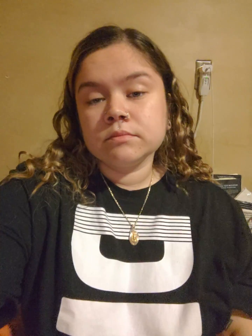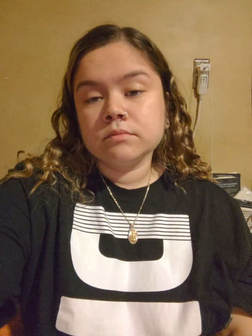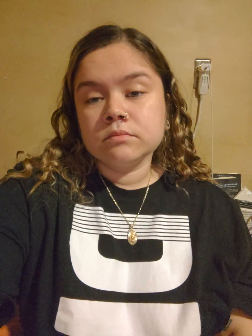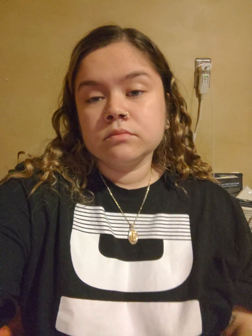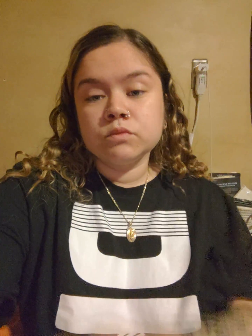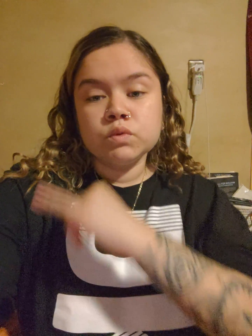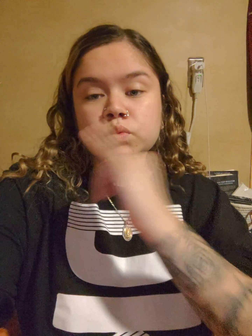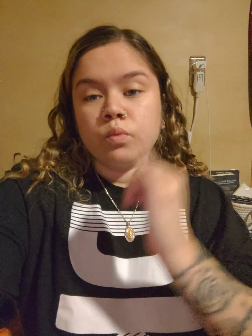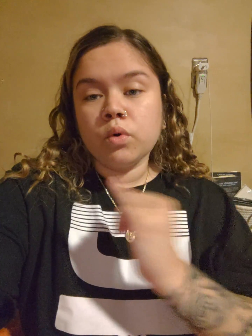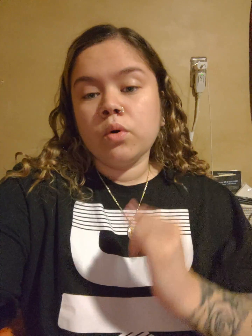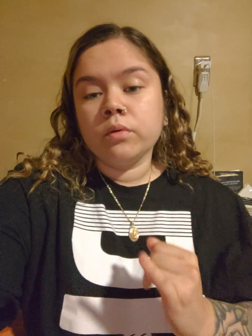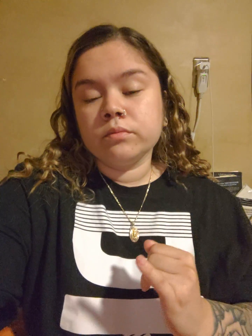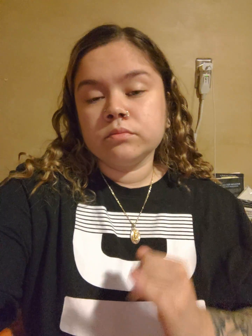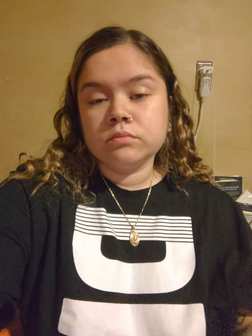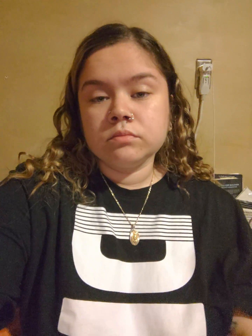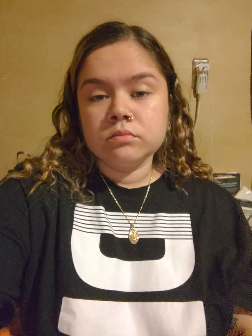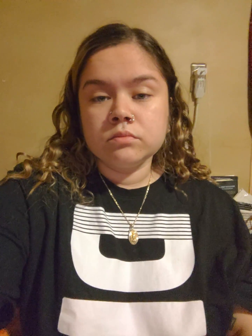draw